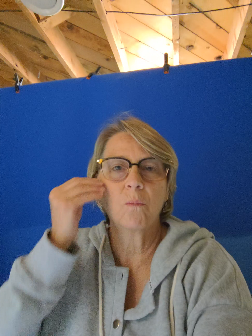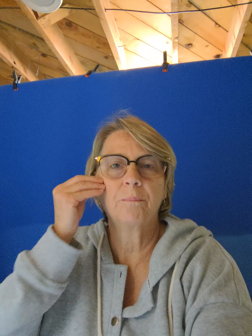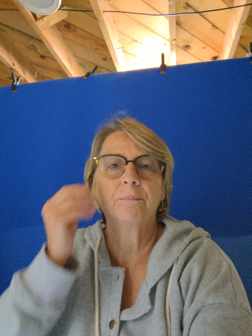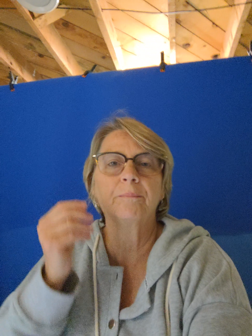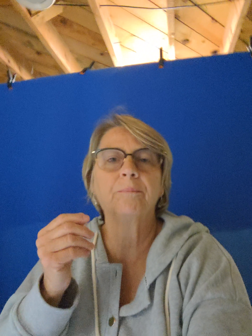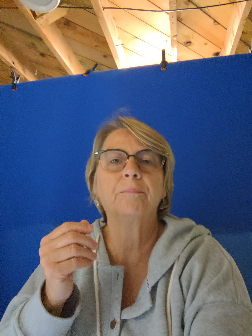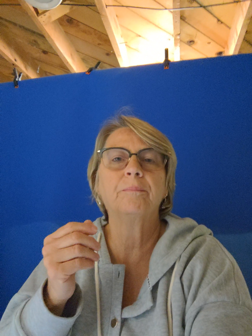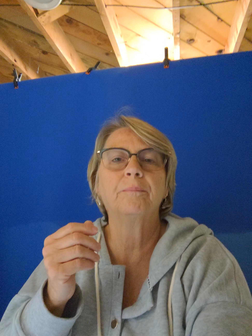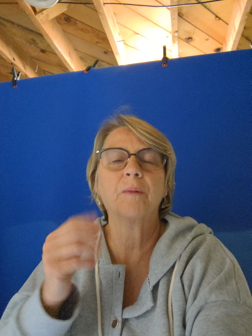home